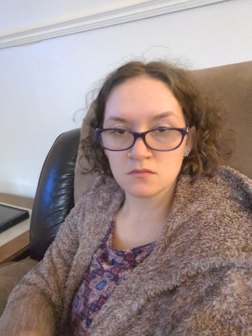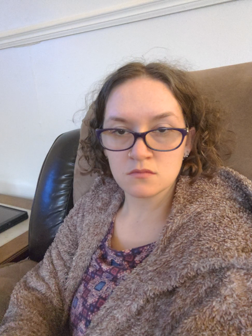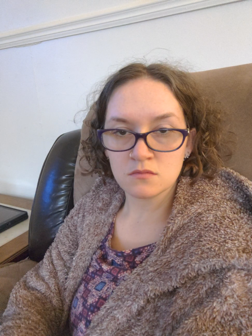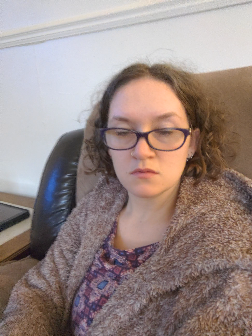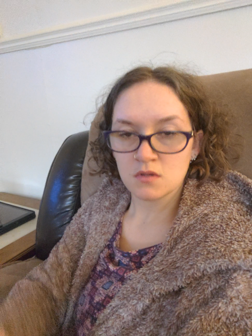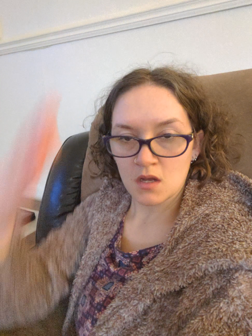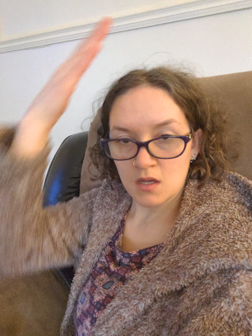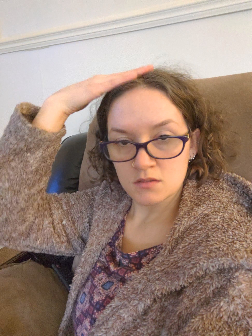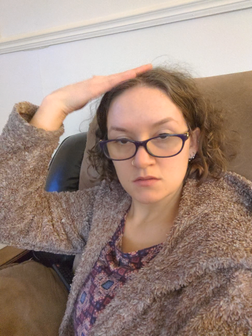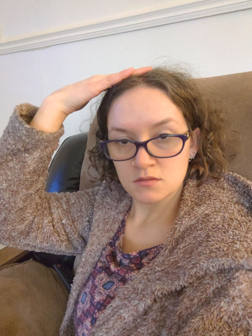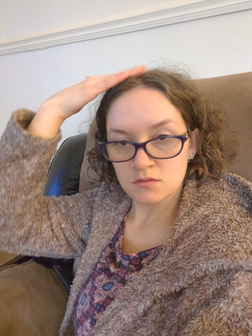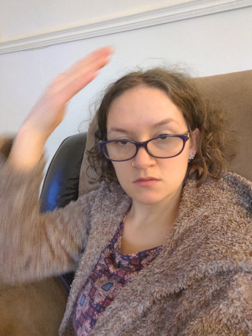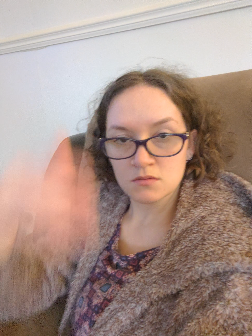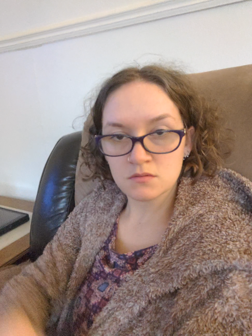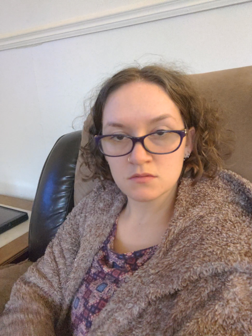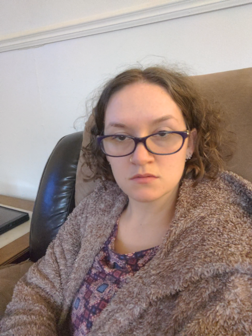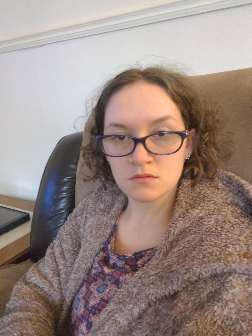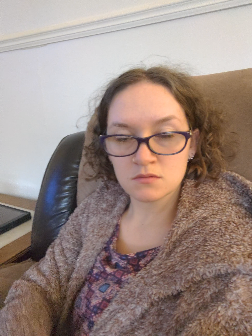hat